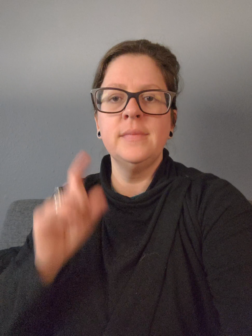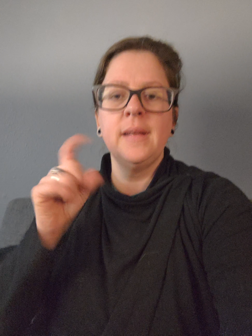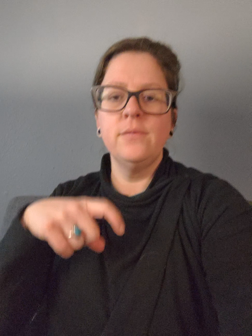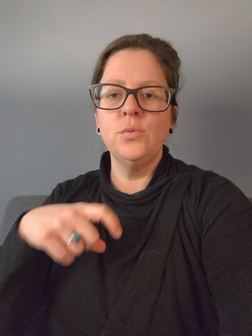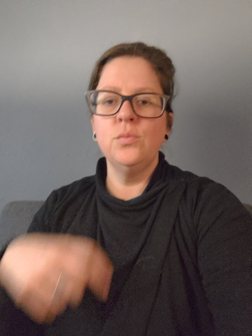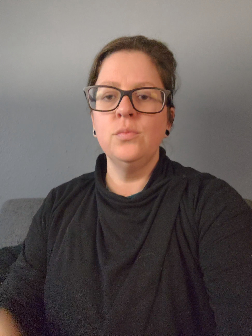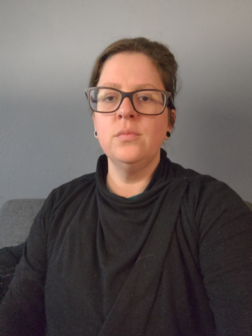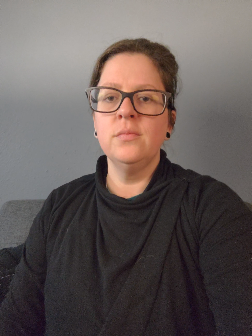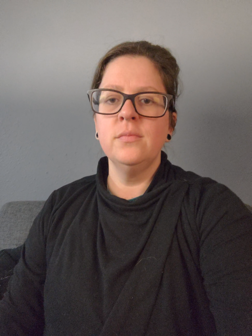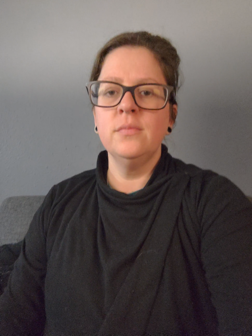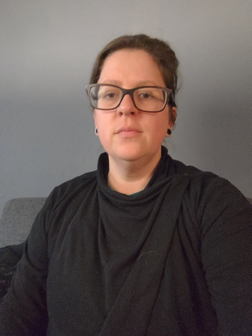have to